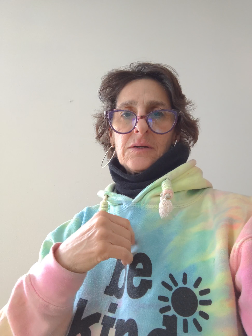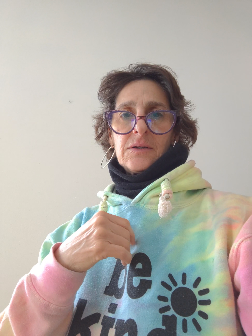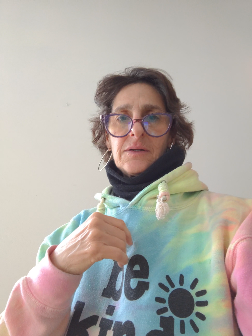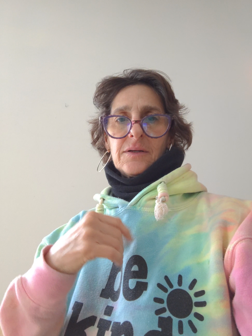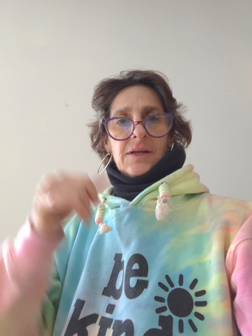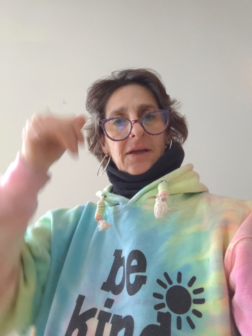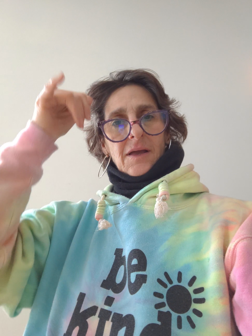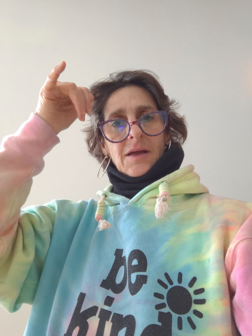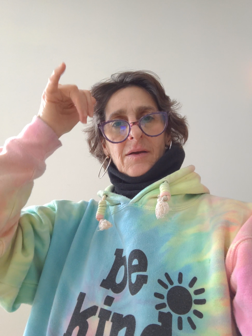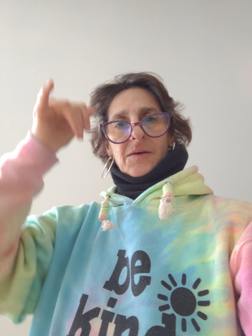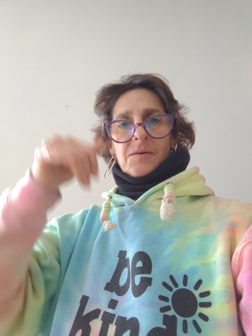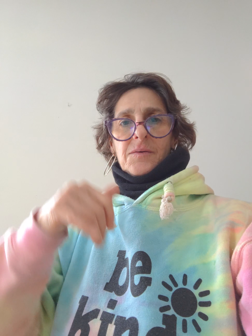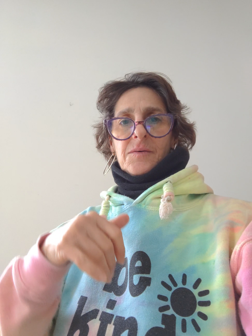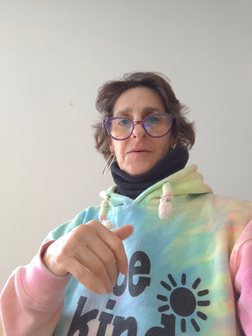cow